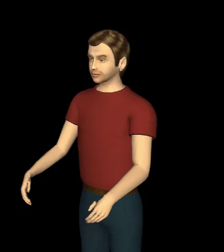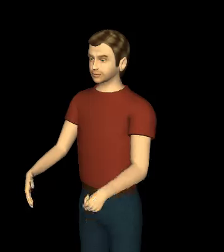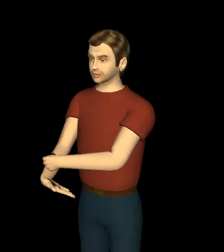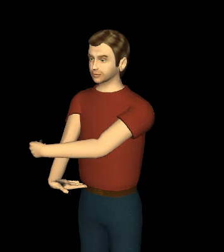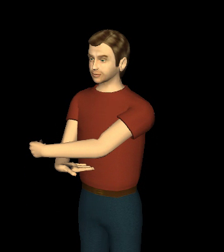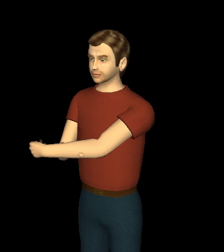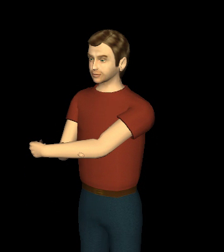يساعد